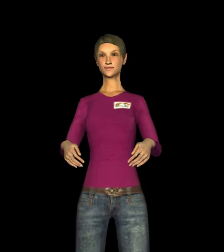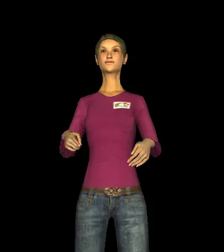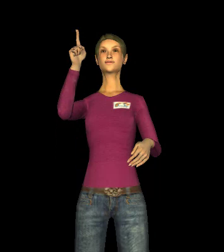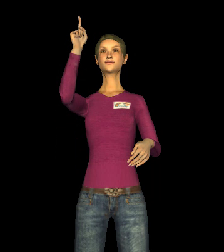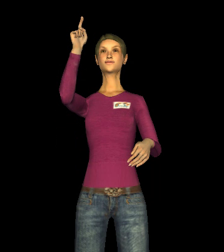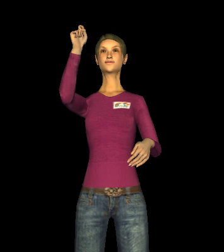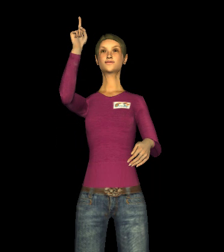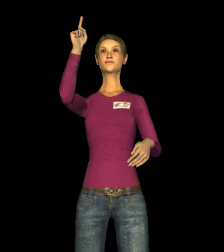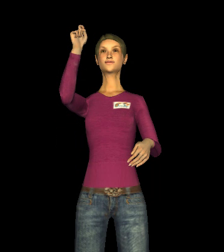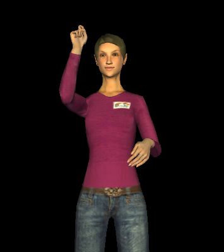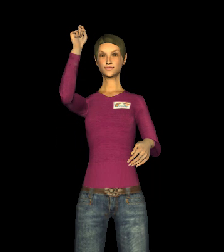ماء